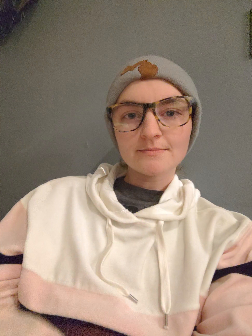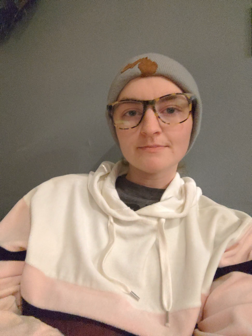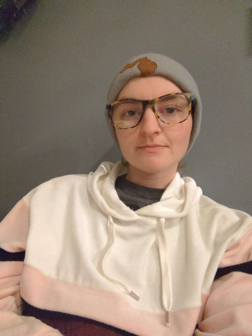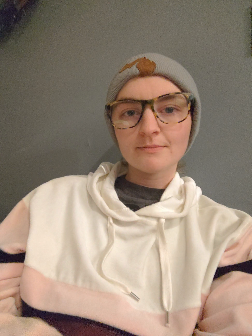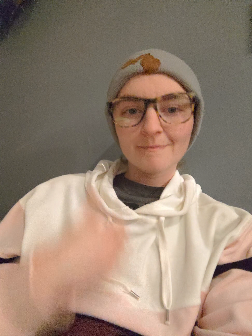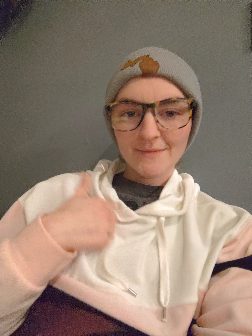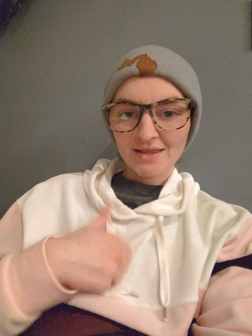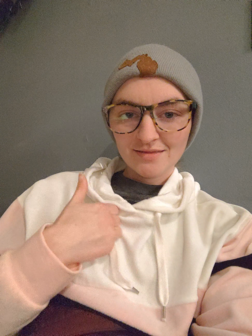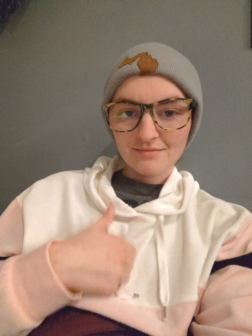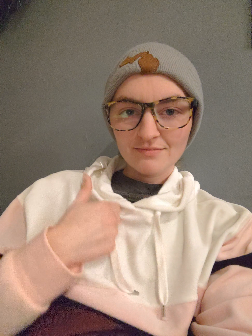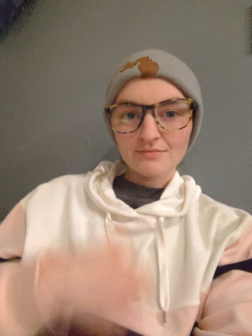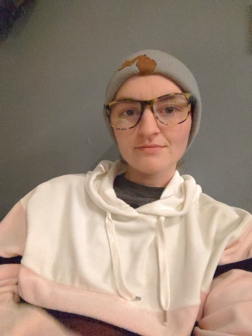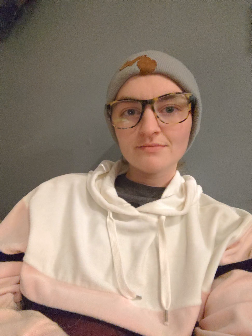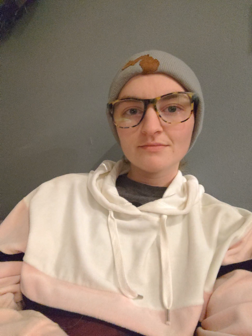bath